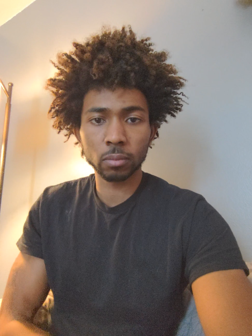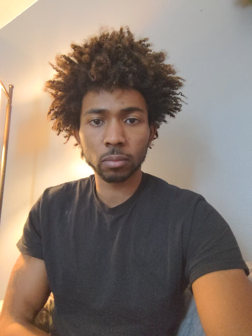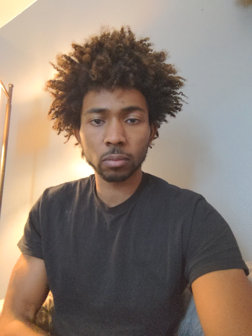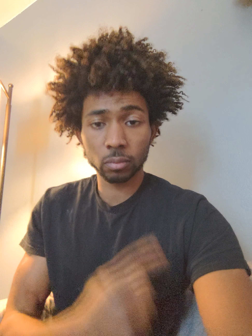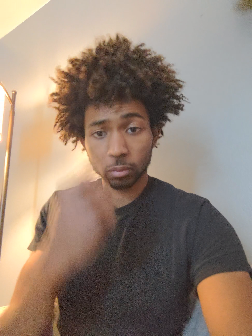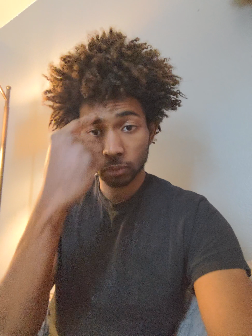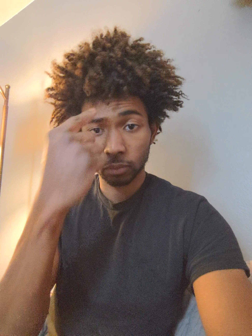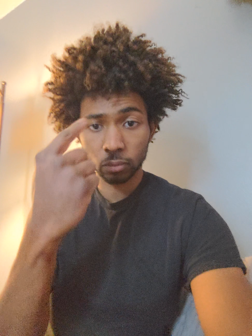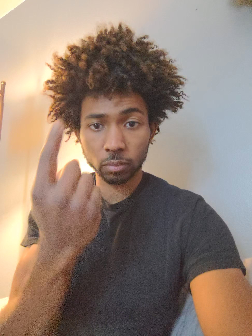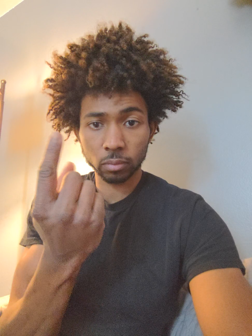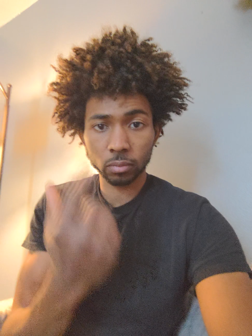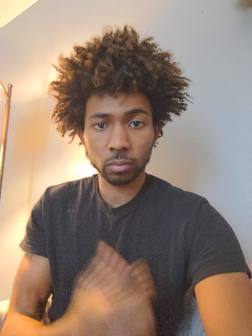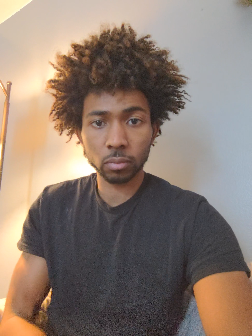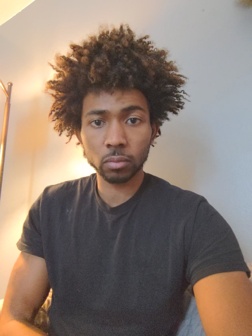penny